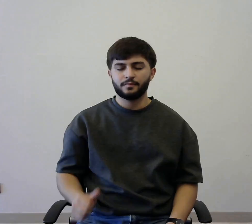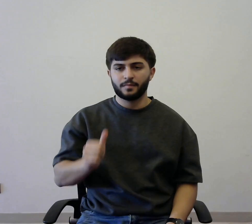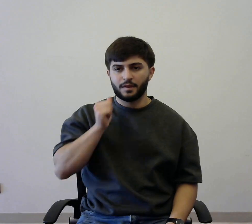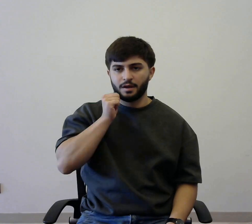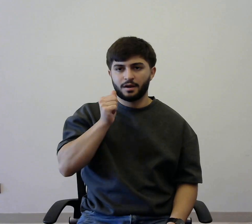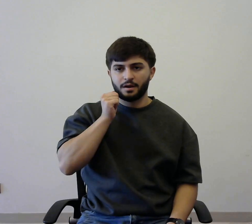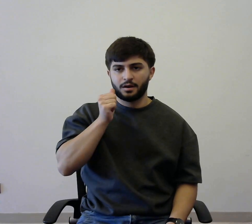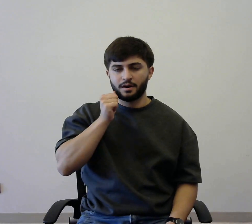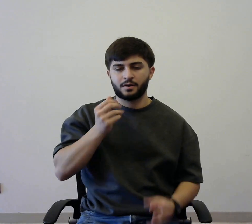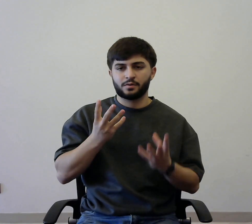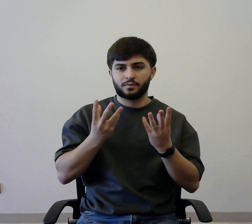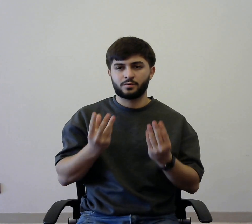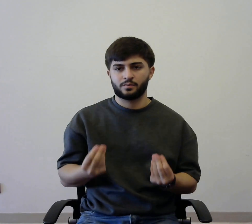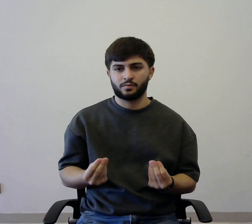hər gün